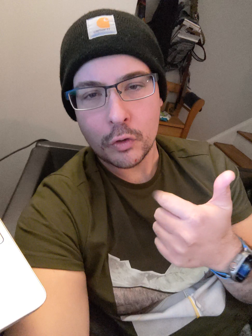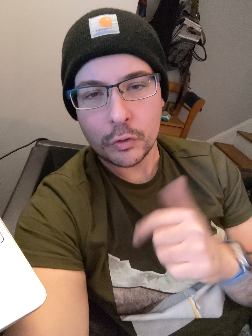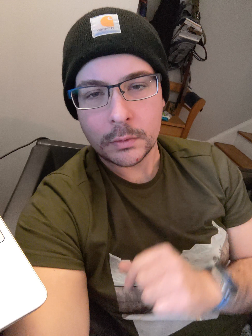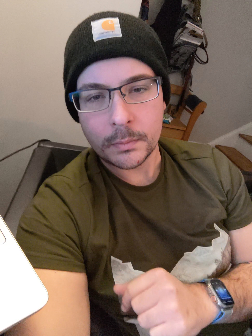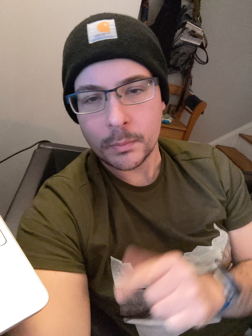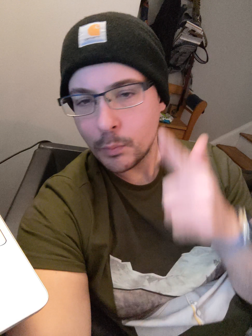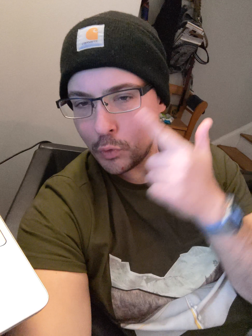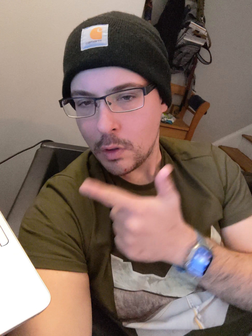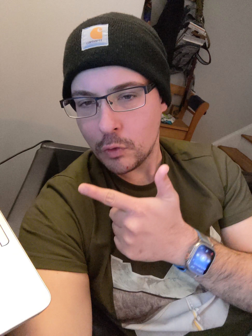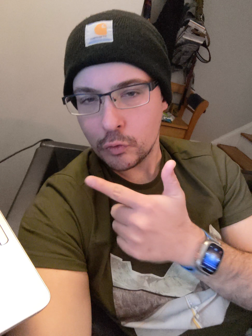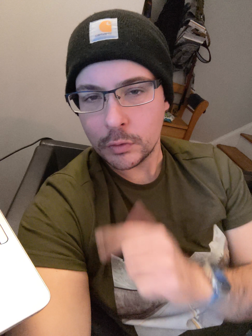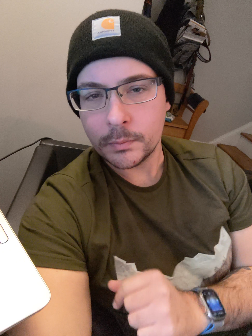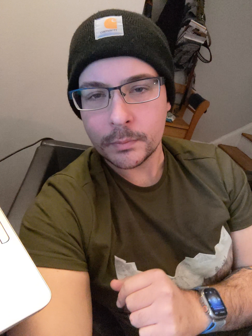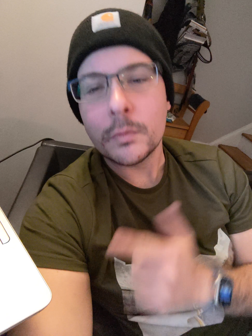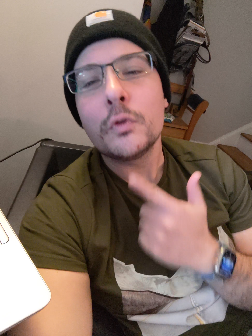brother